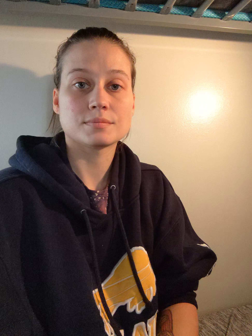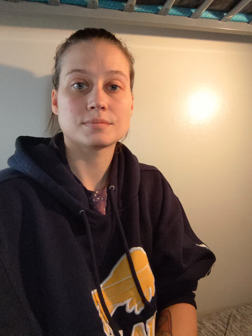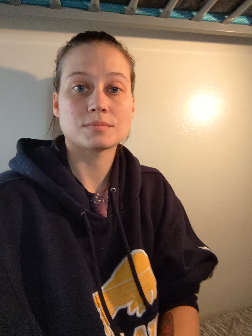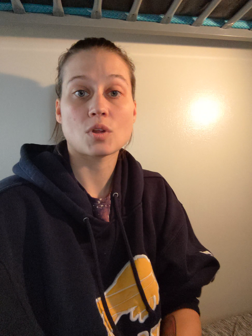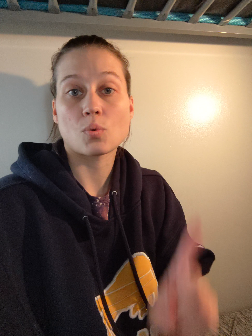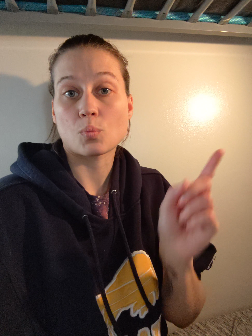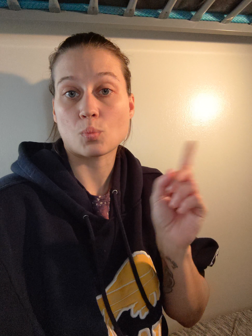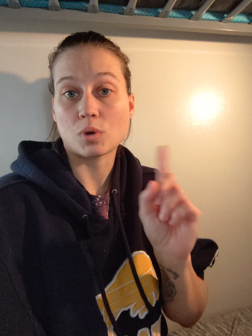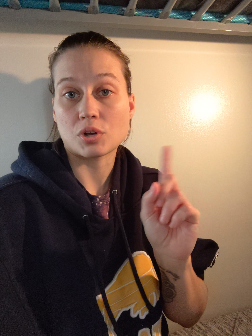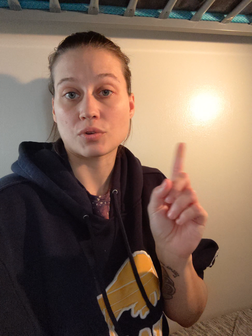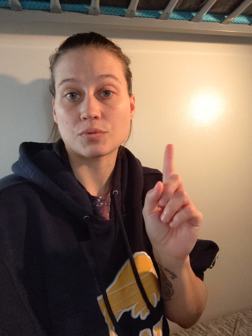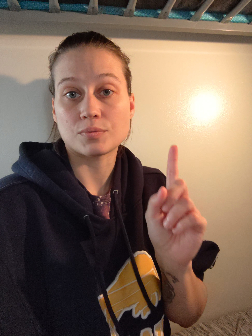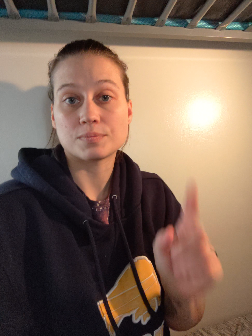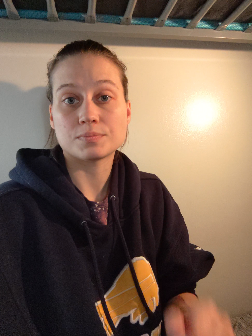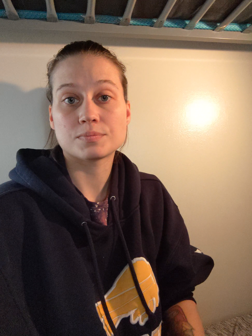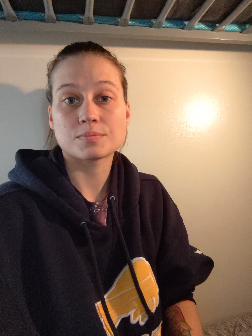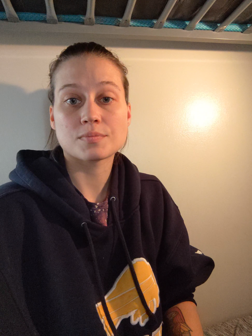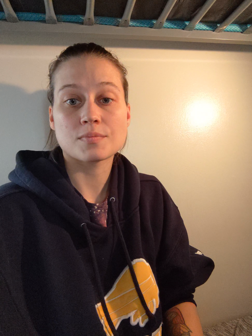where